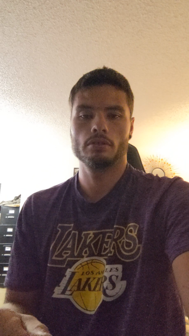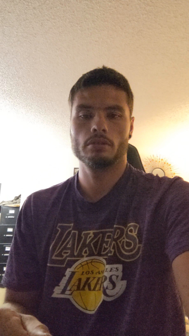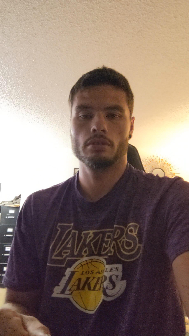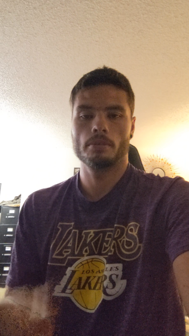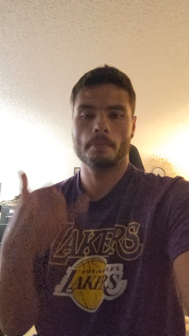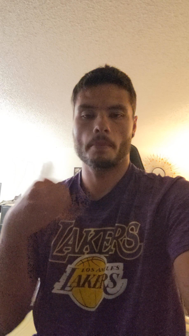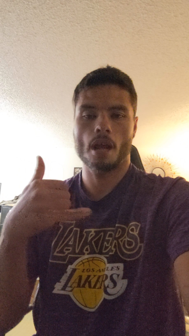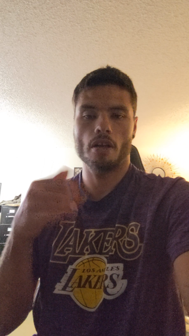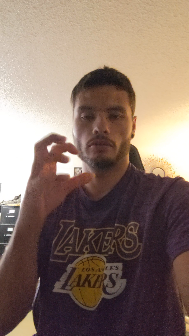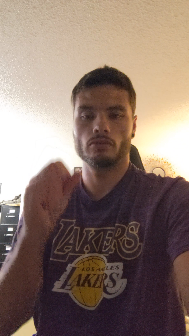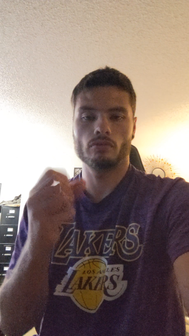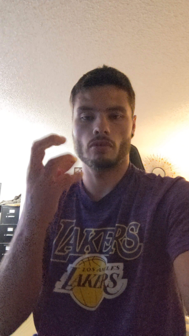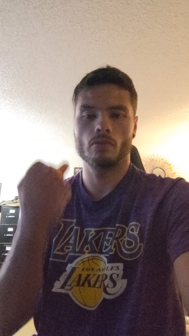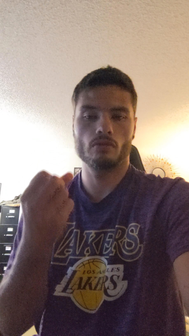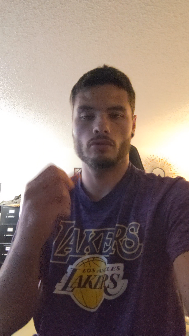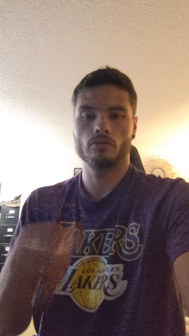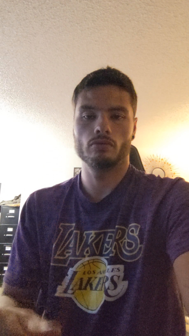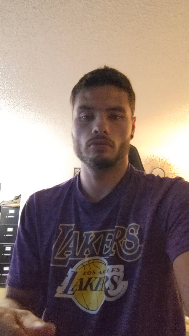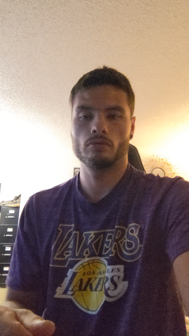play dough